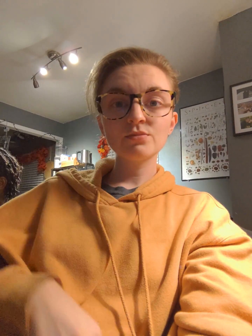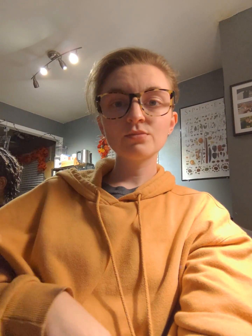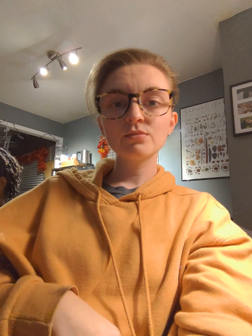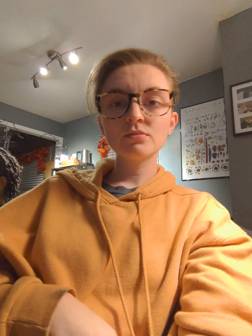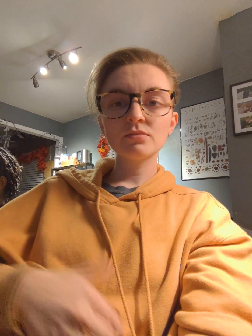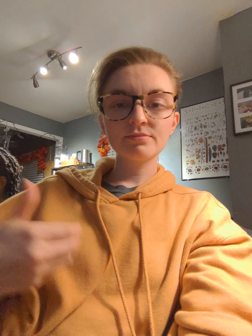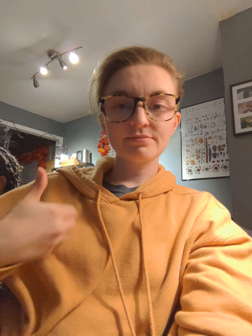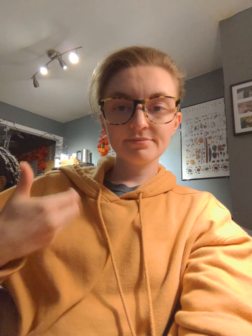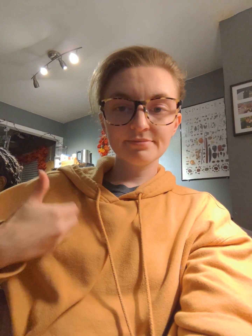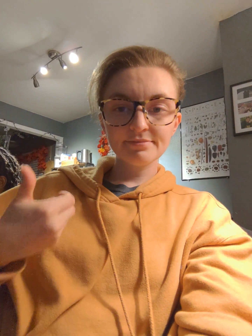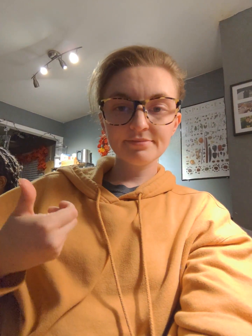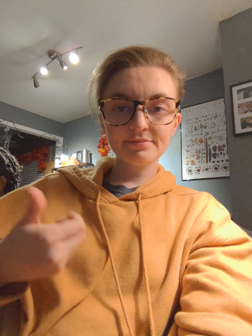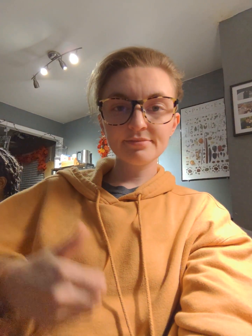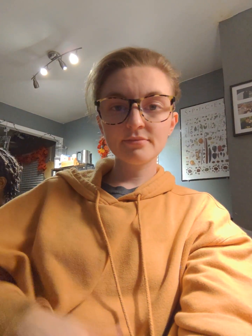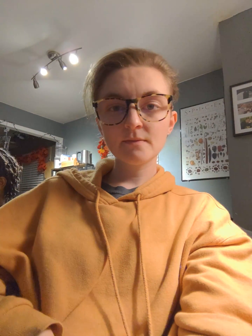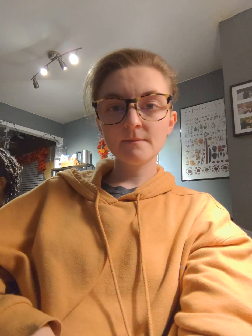monkey